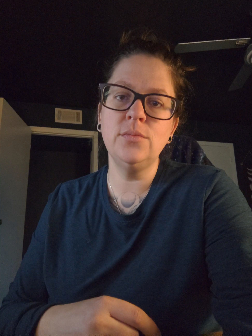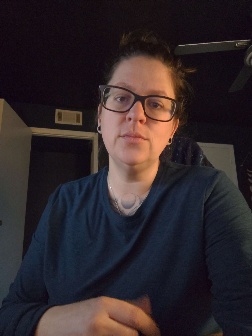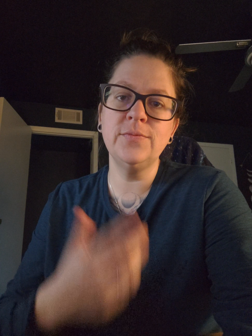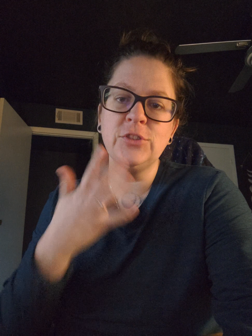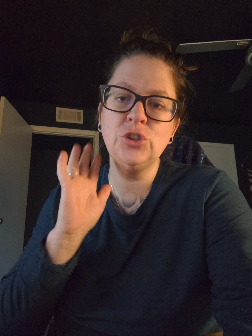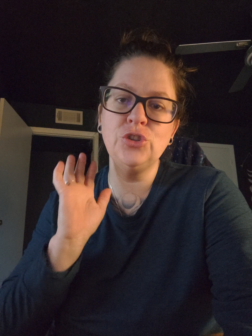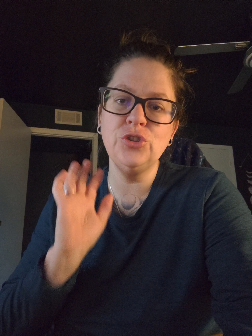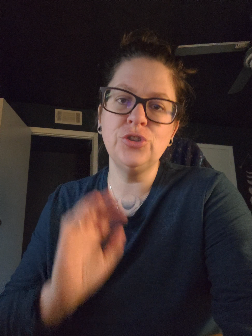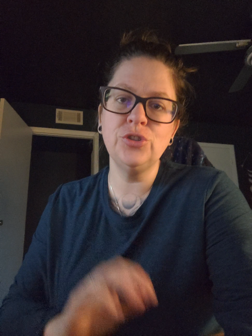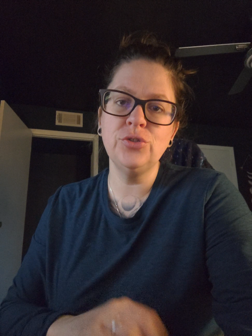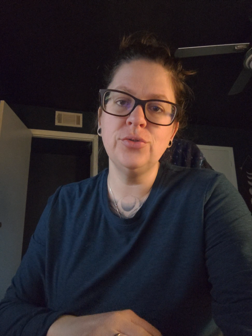finish